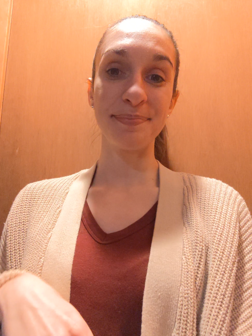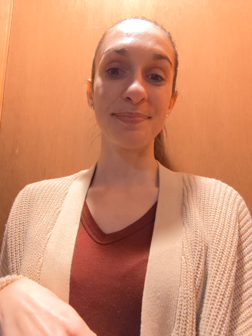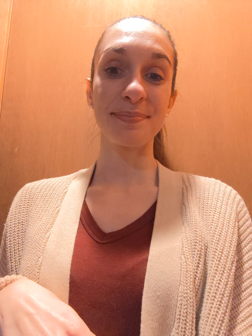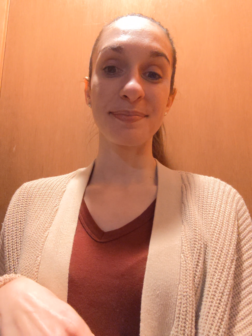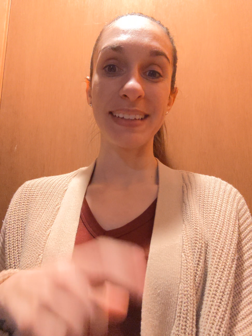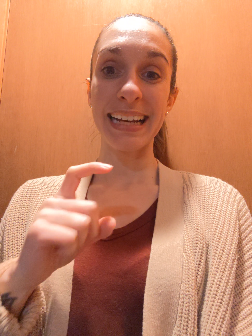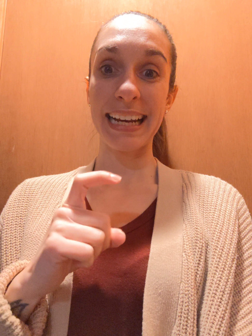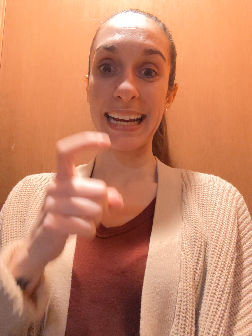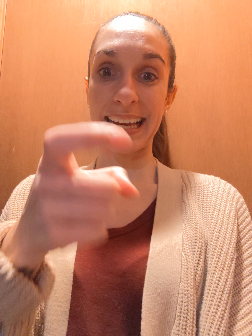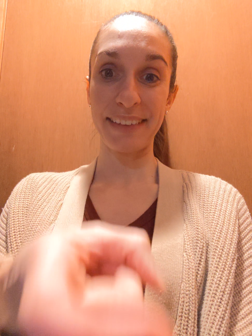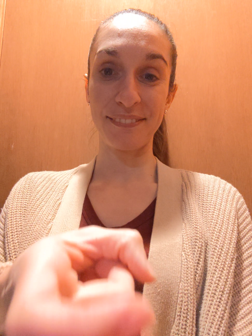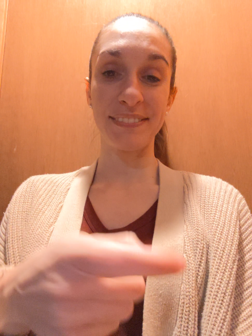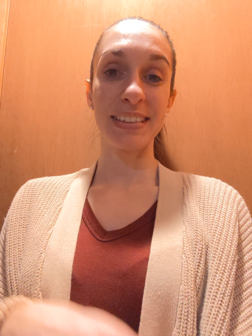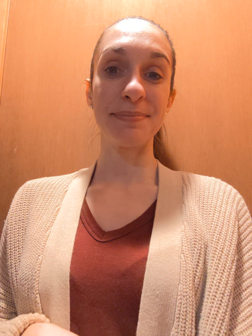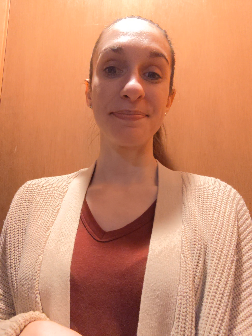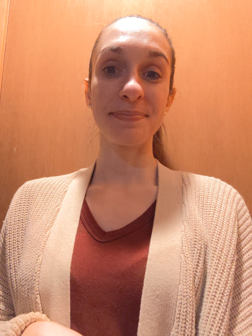give